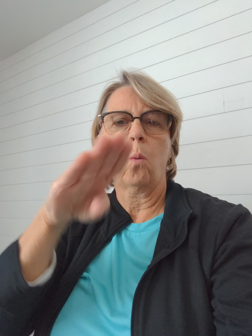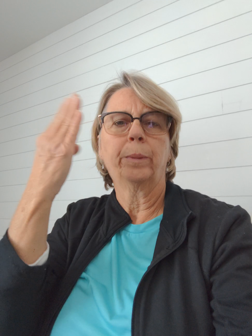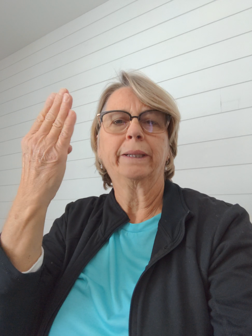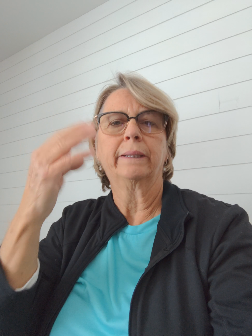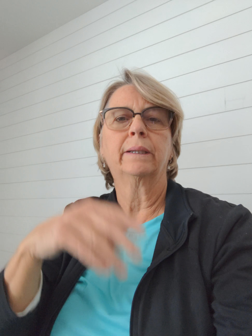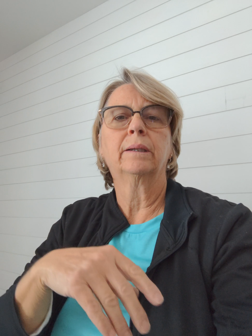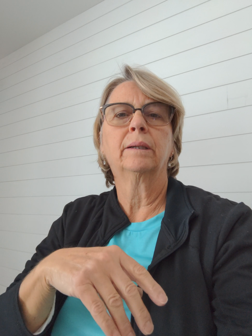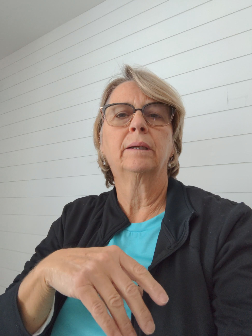open